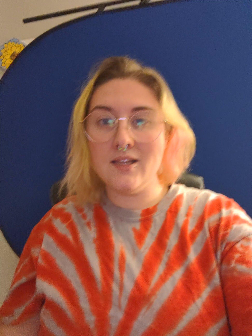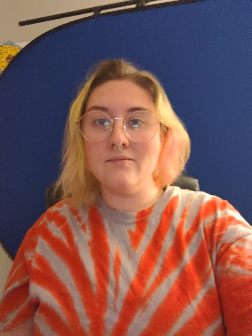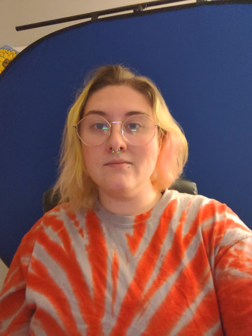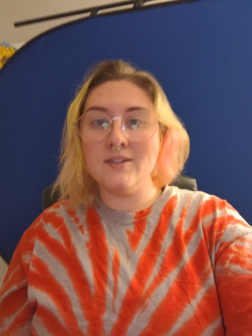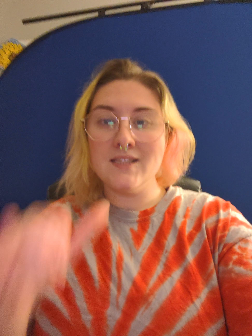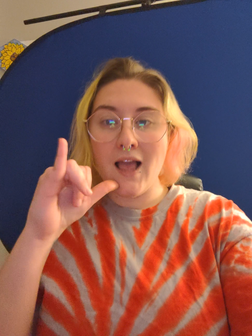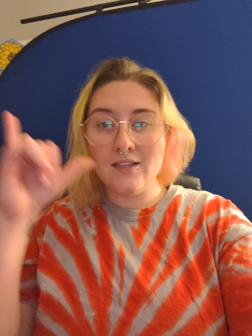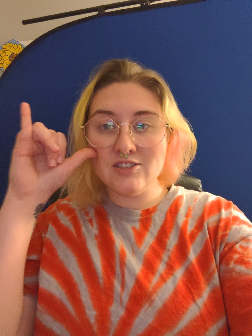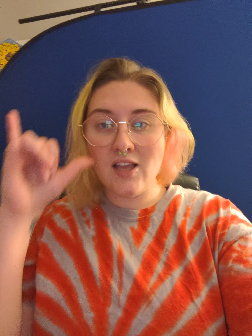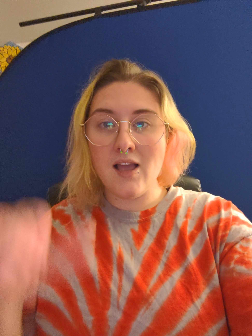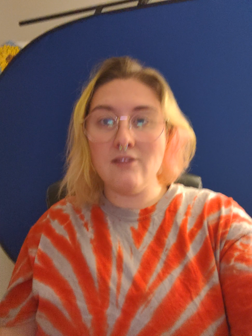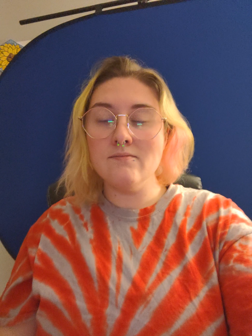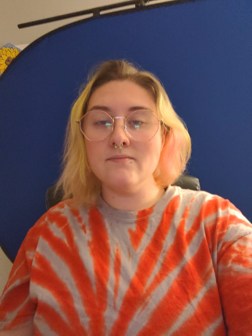yesterday